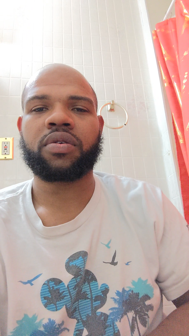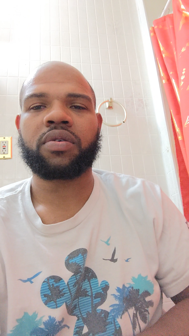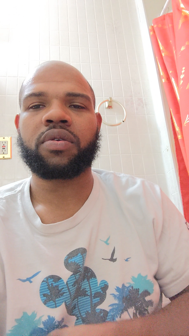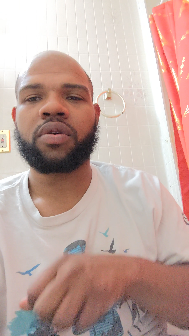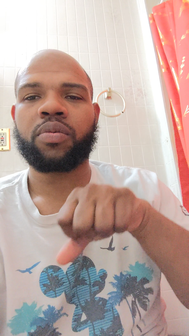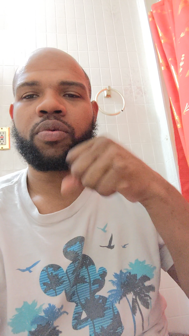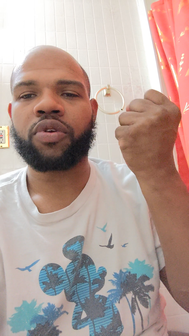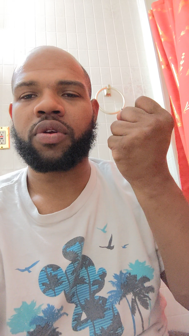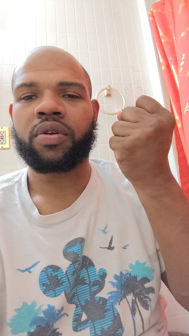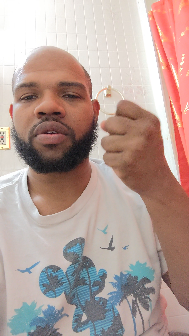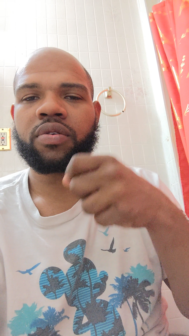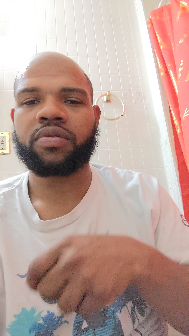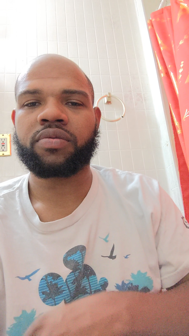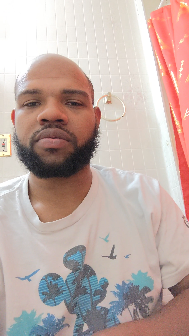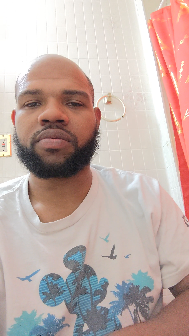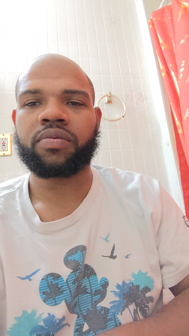break